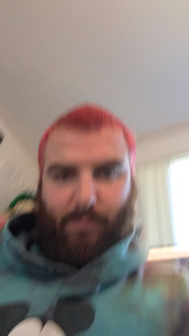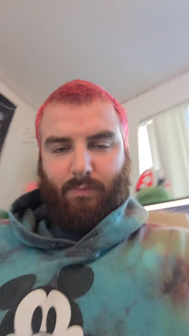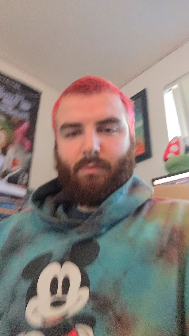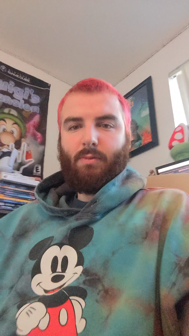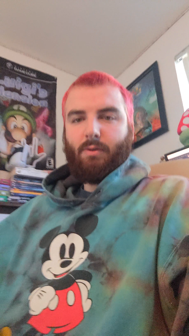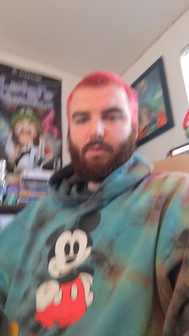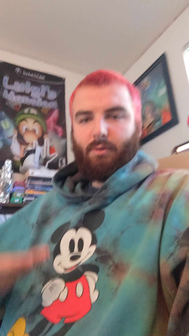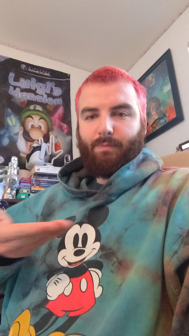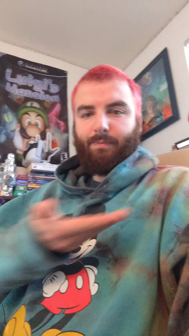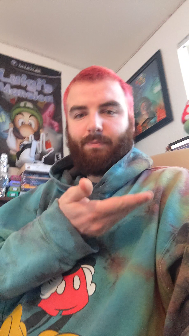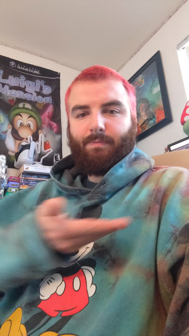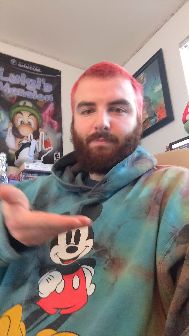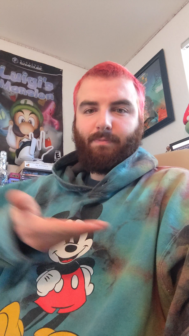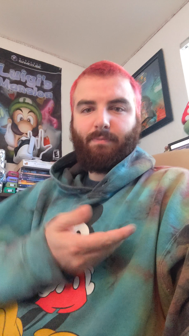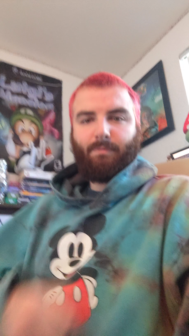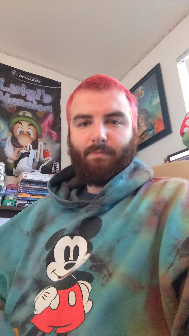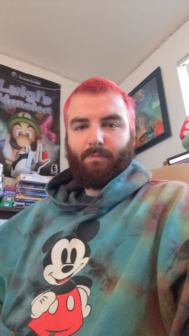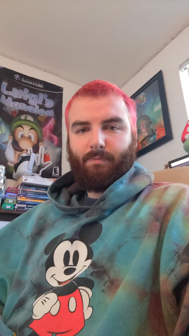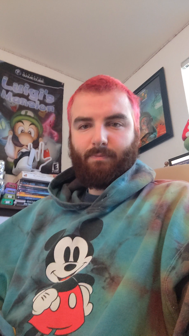baby